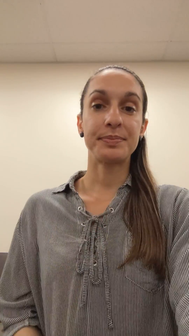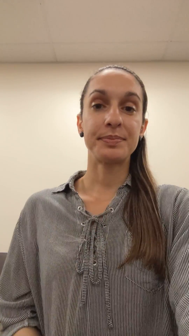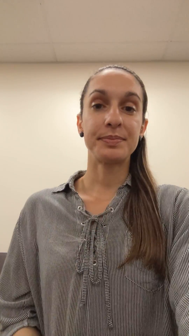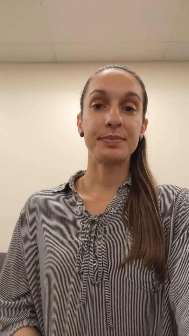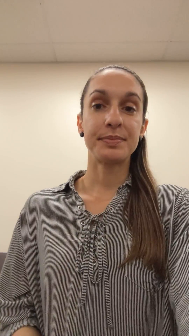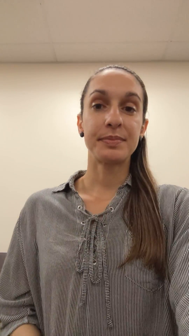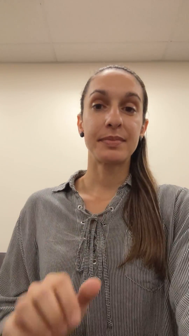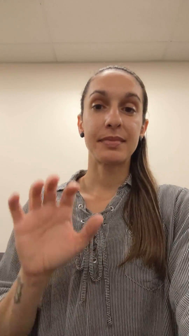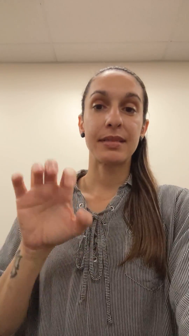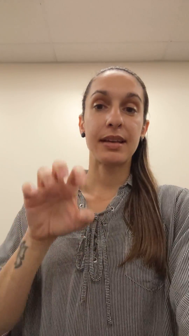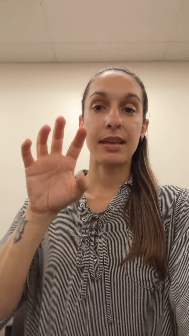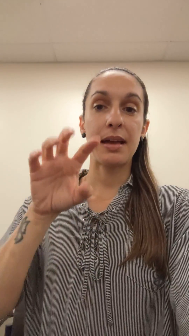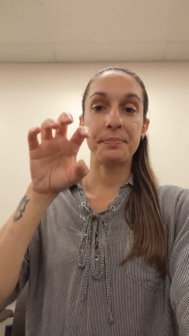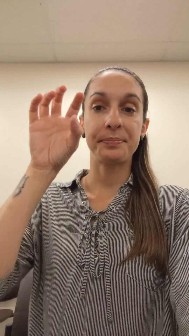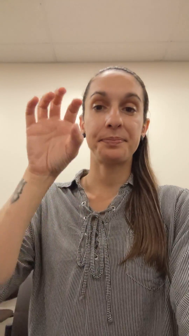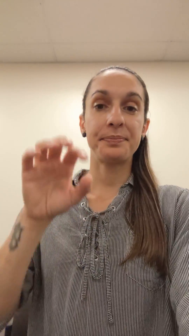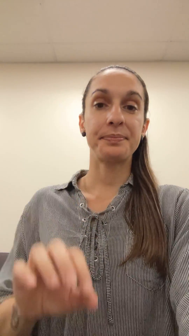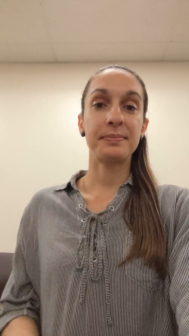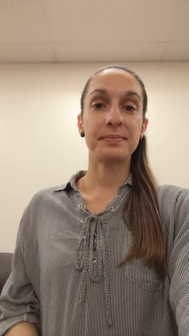climb